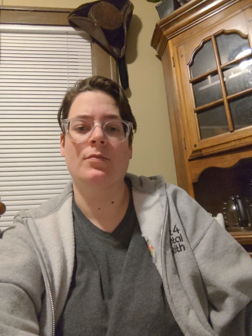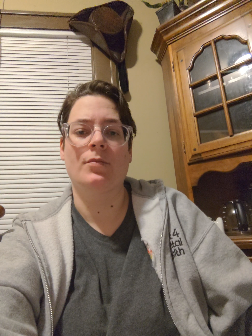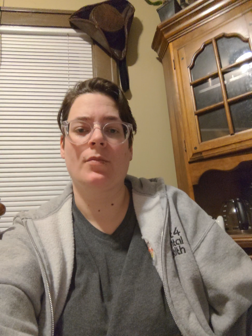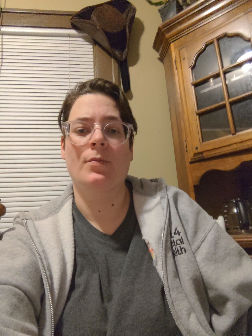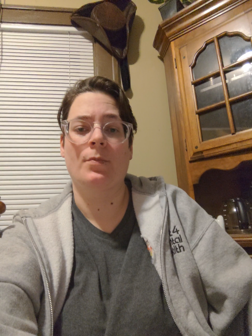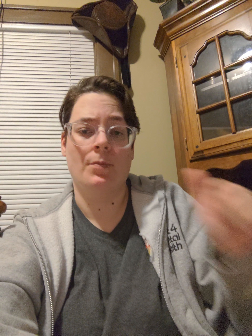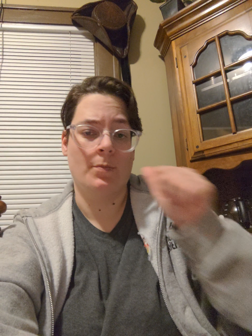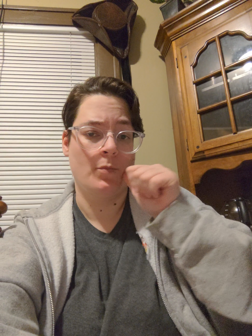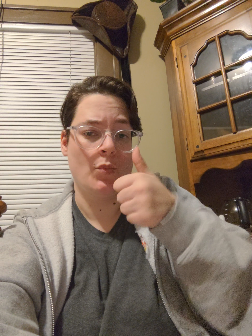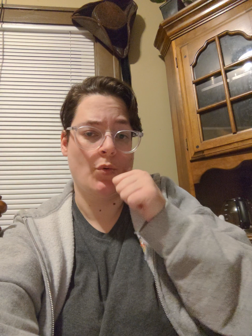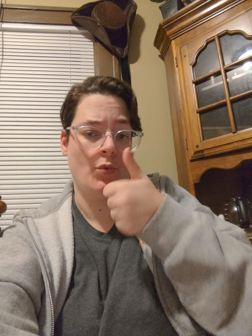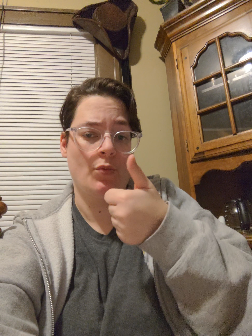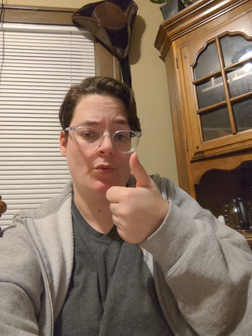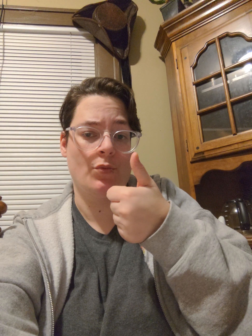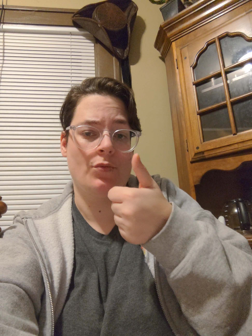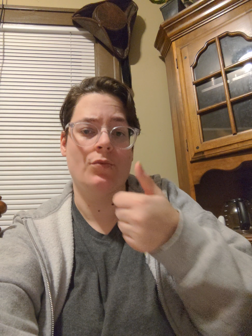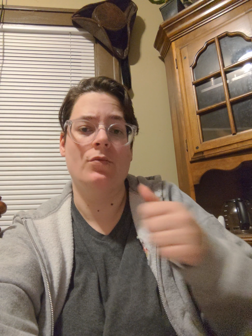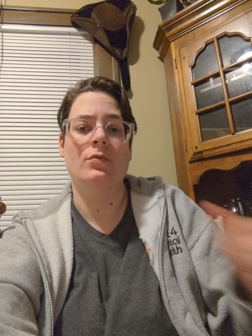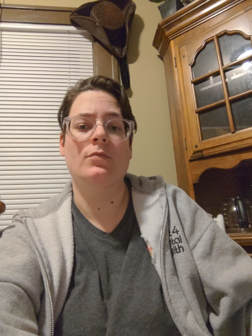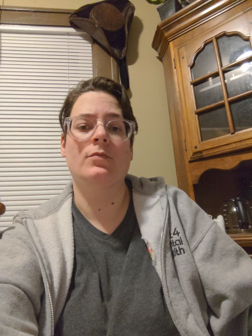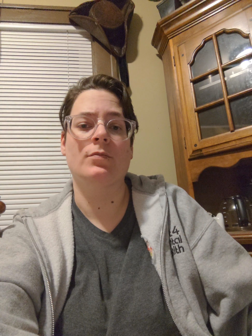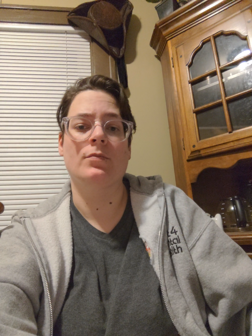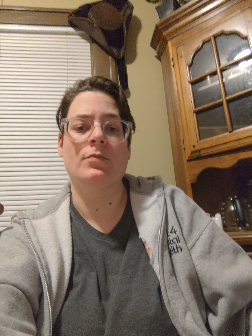tomorrow